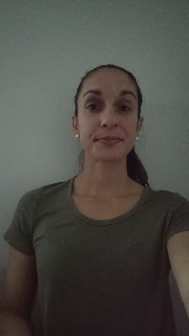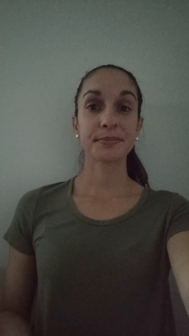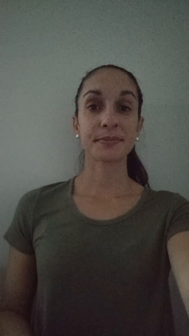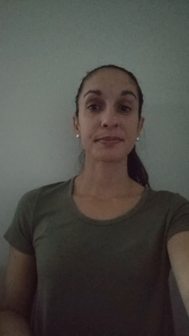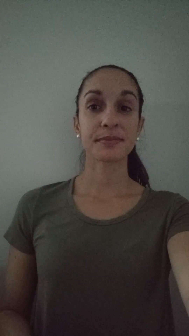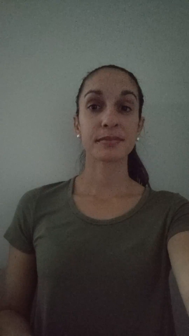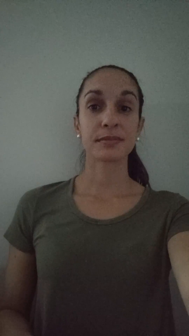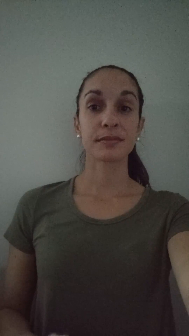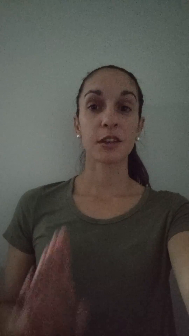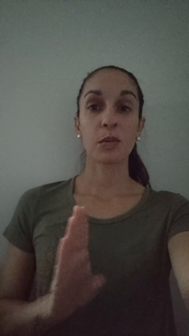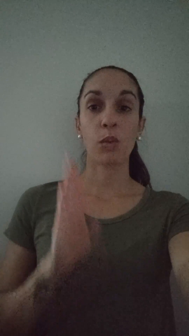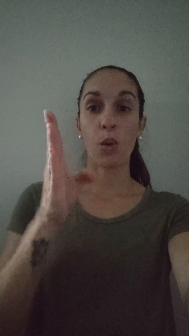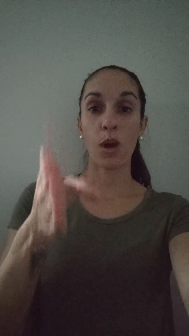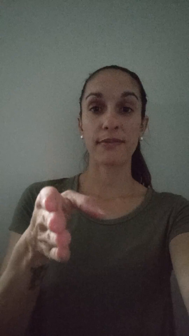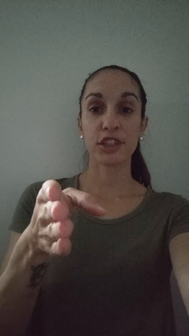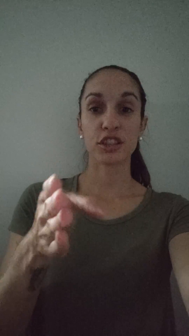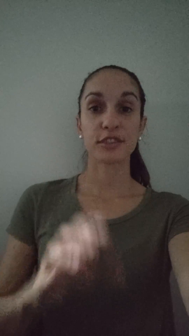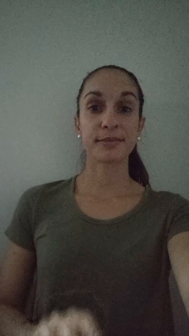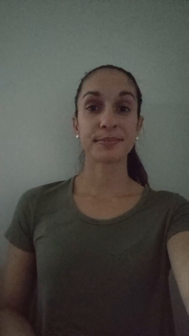over